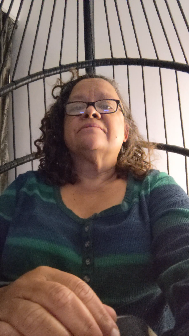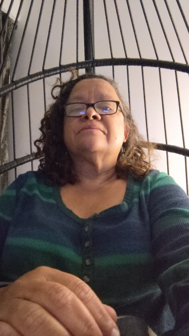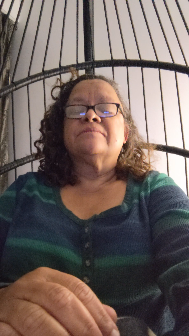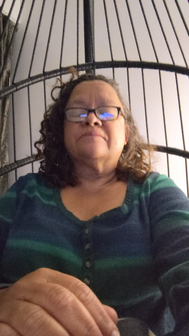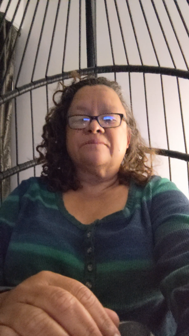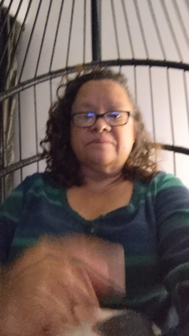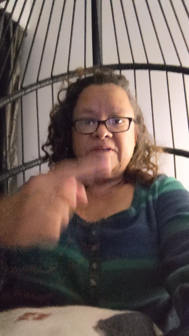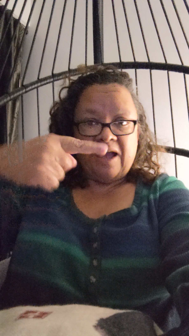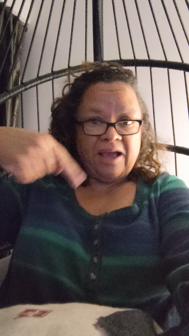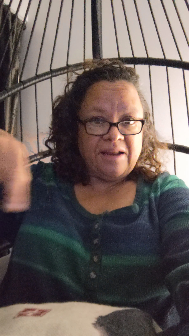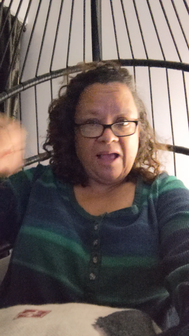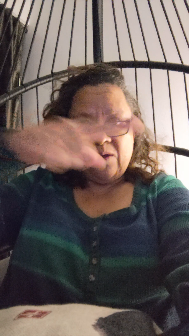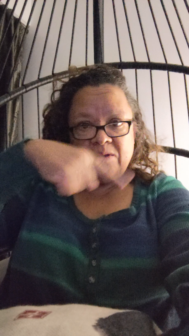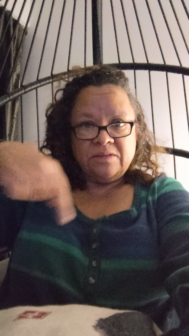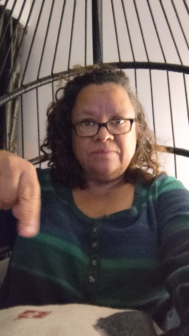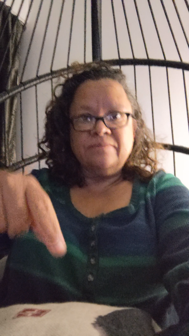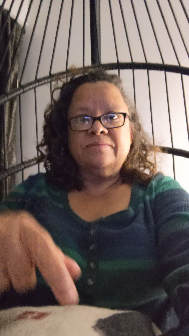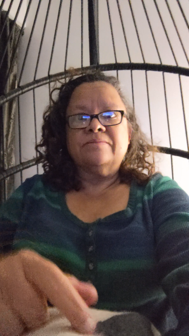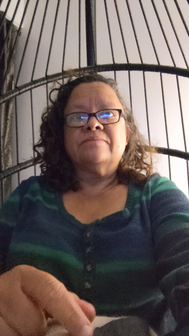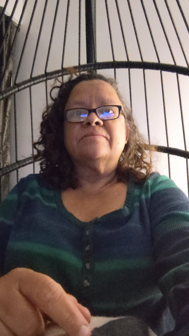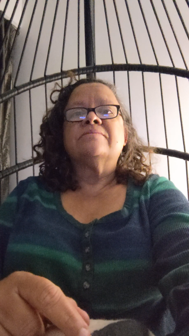around